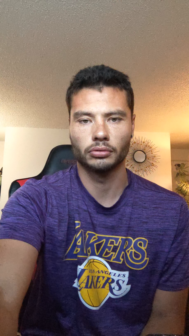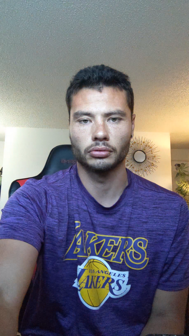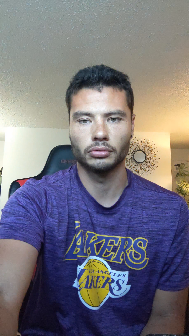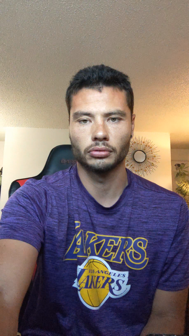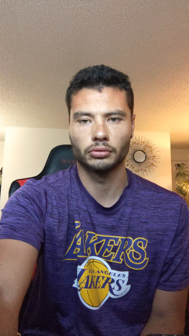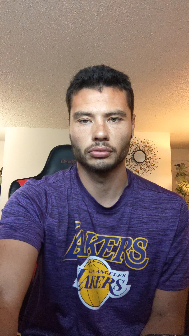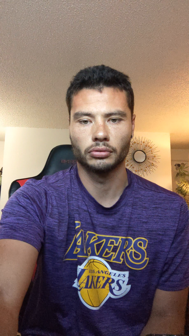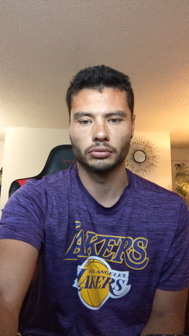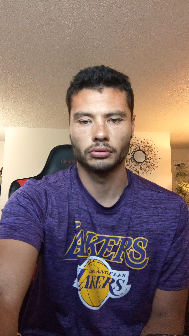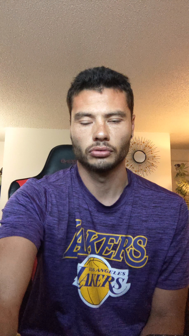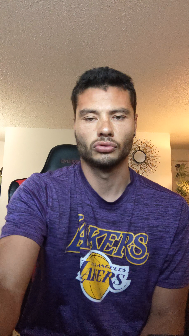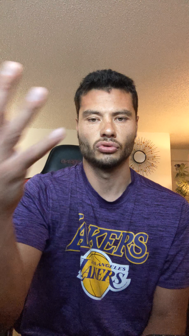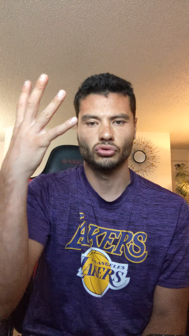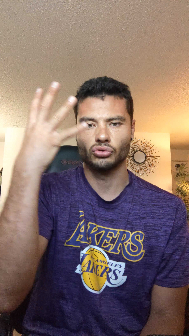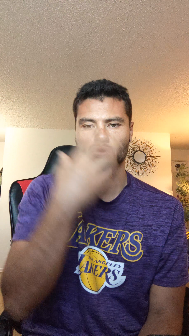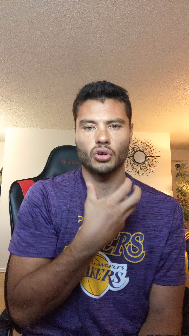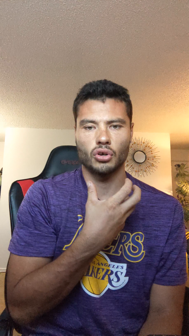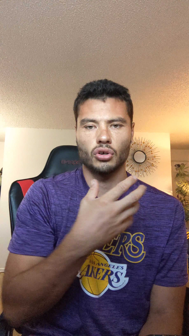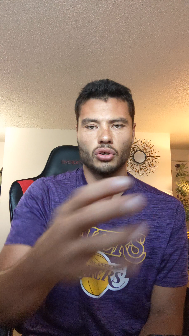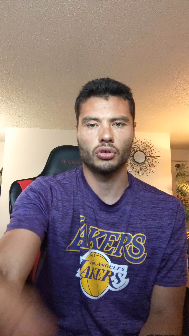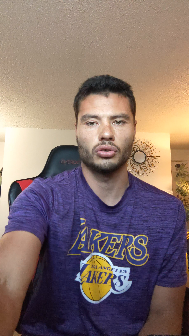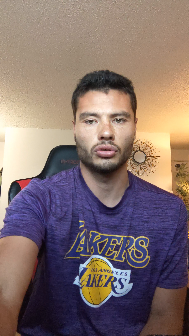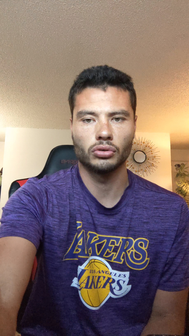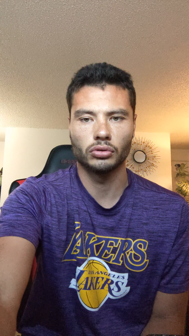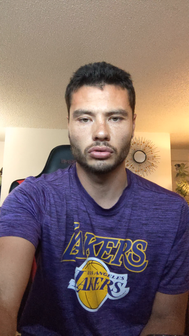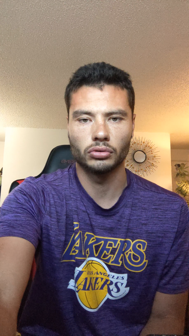dark